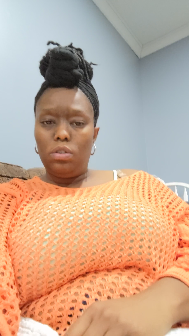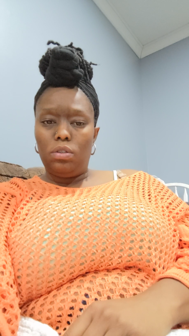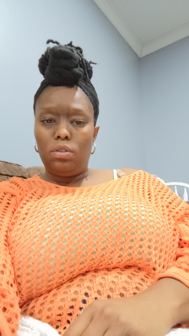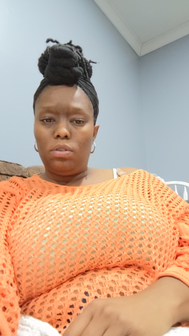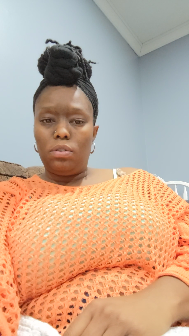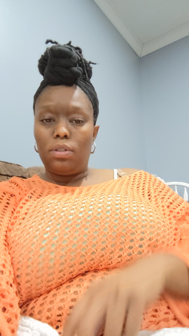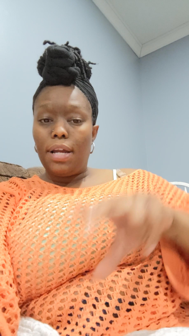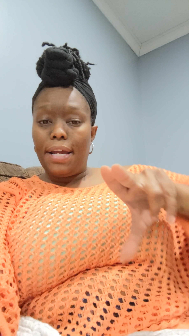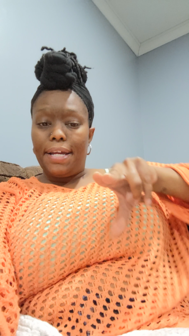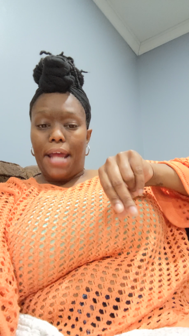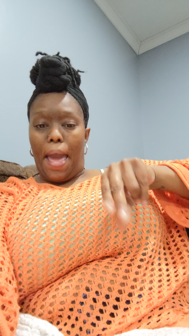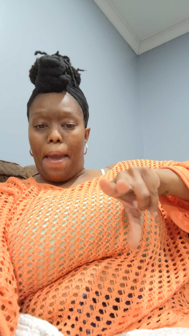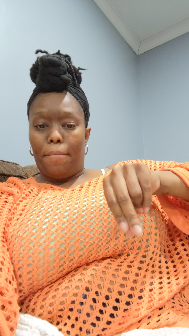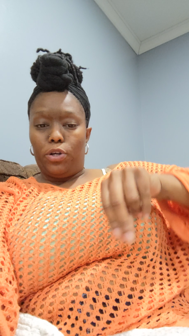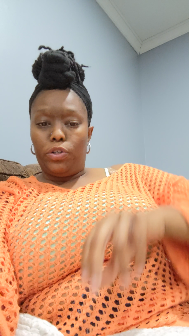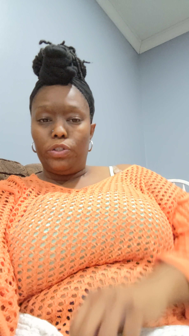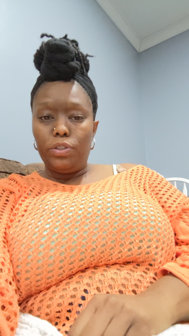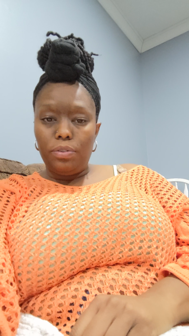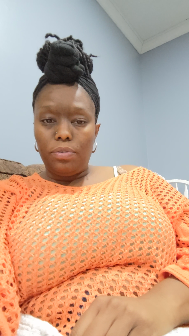diaper